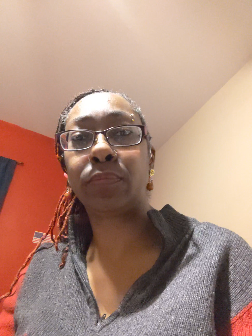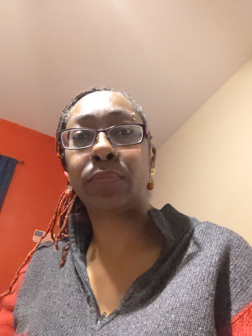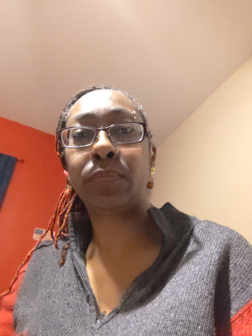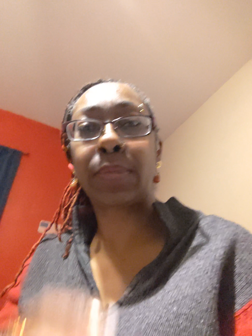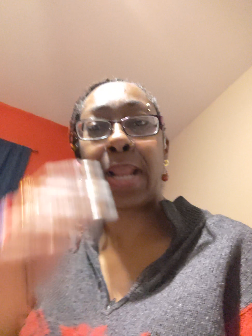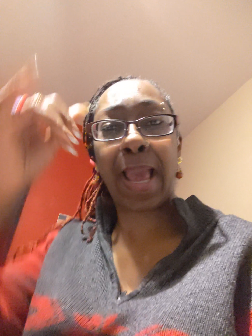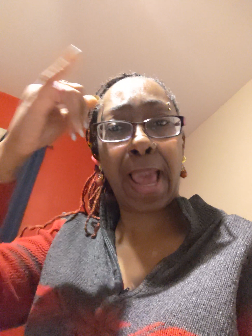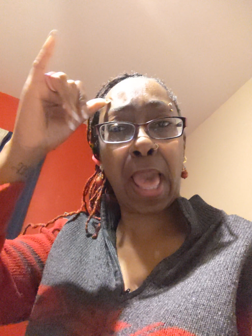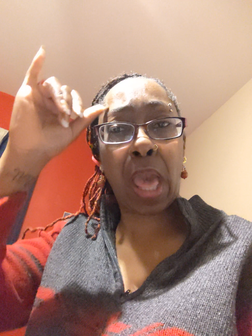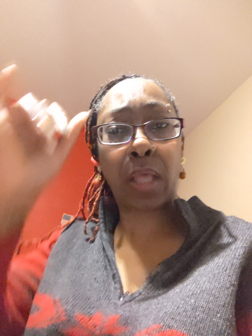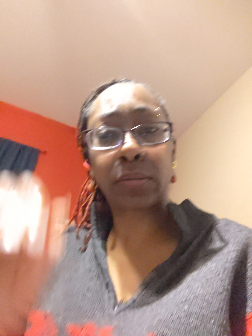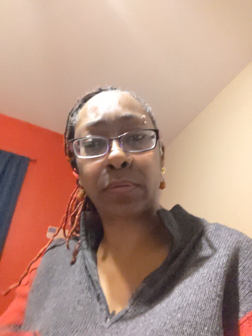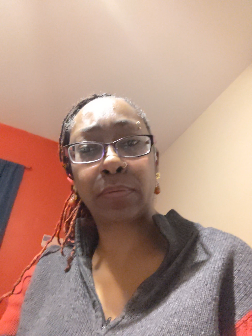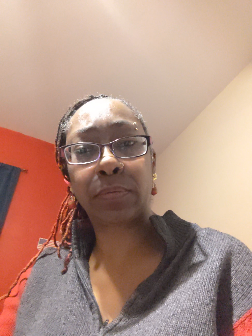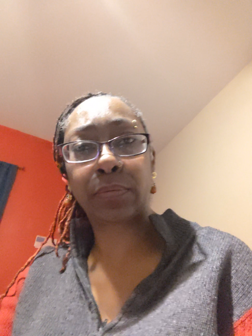cow